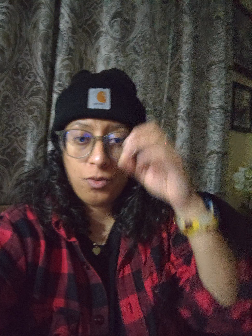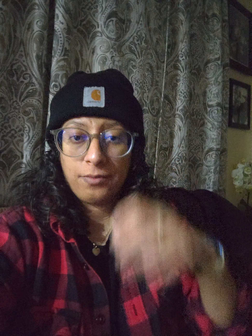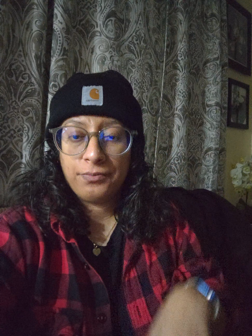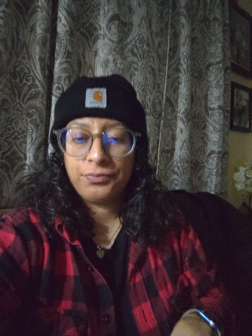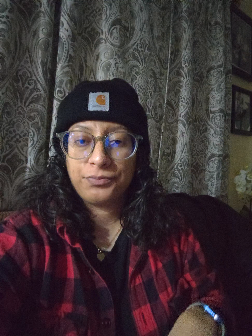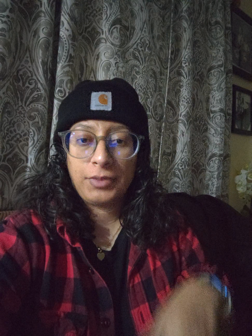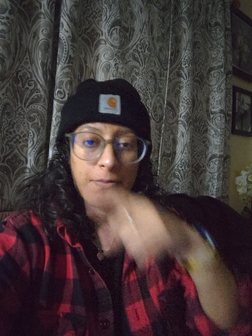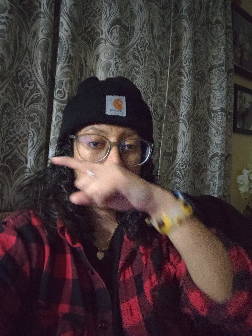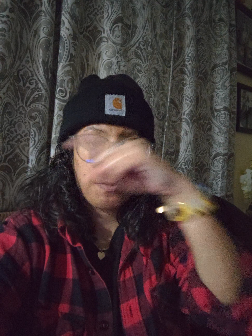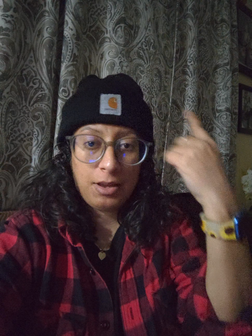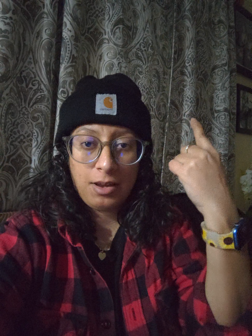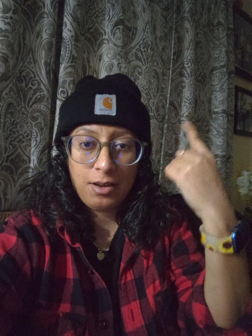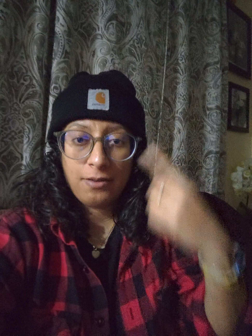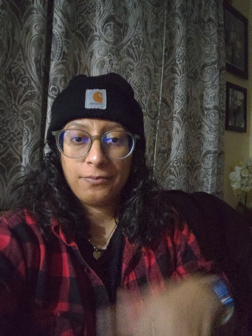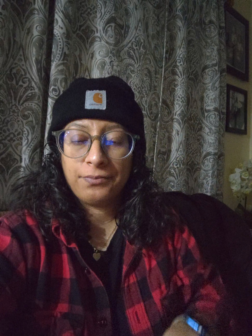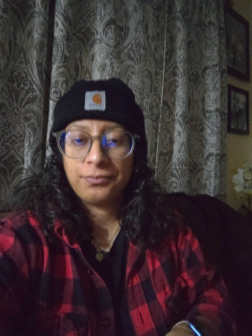black